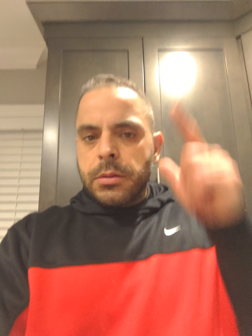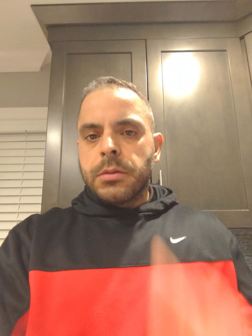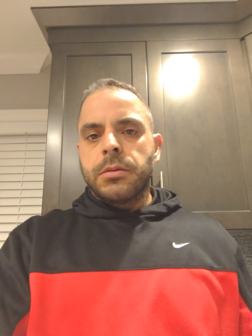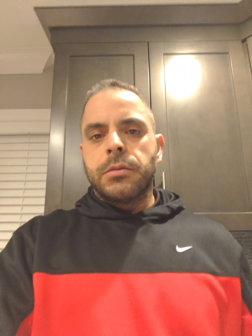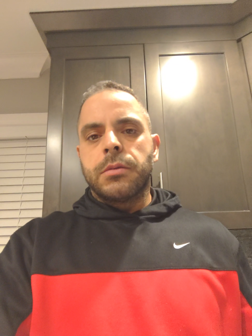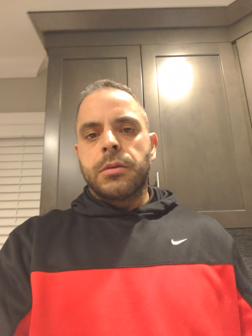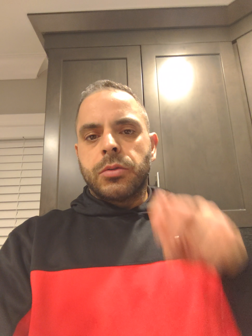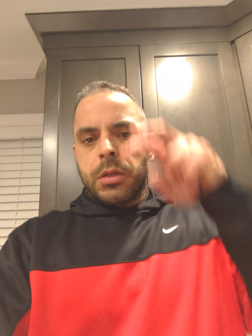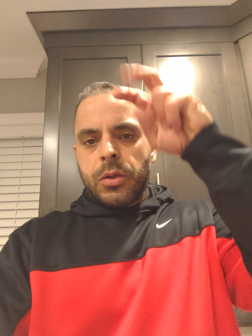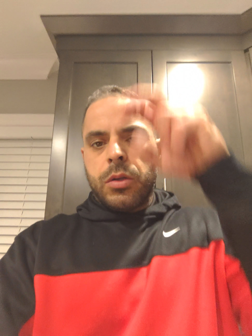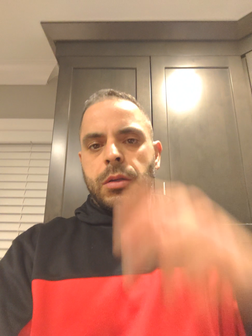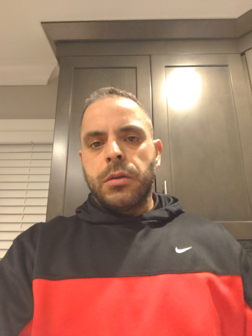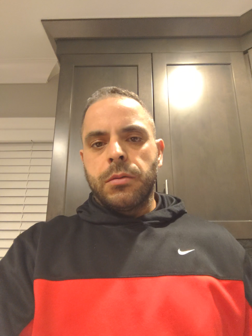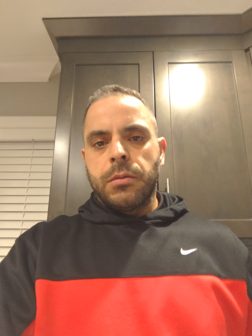stairs